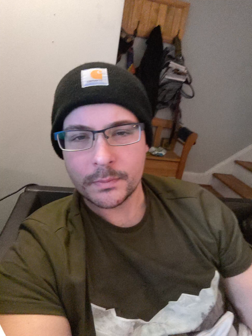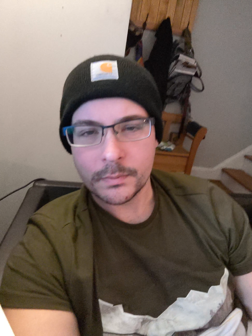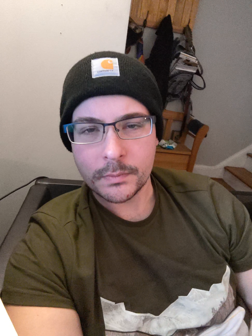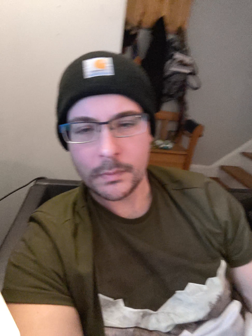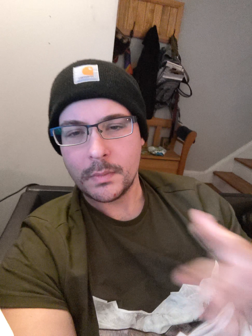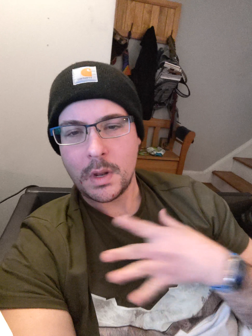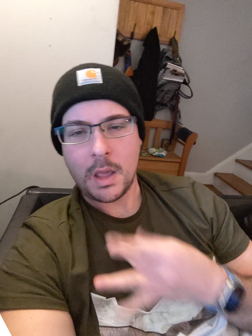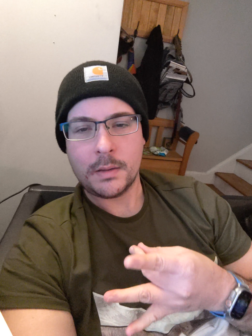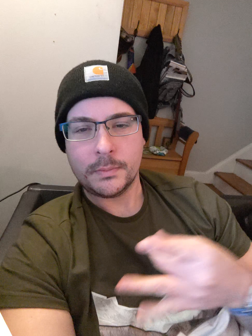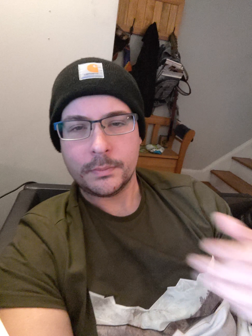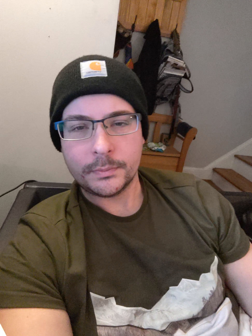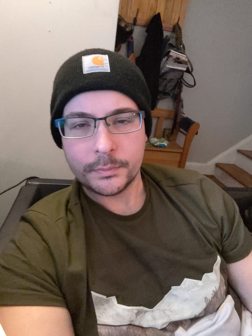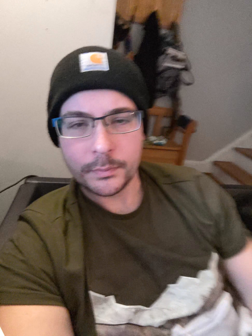like